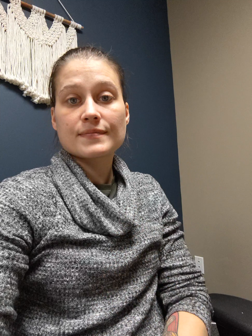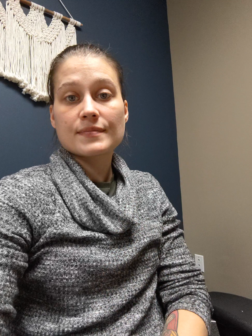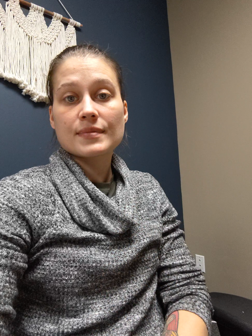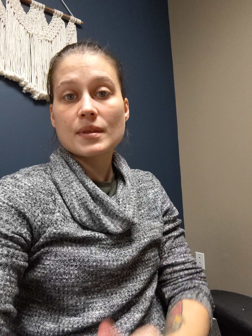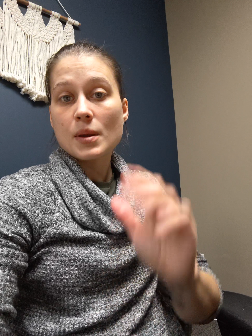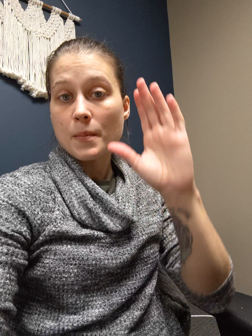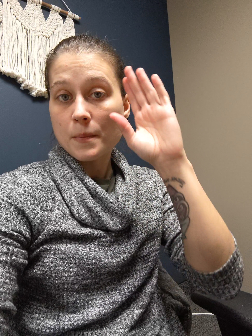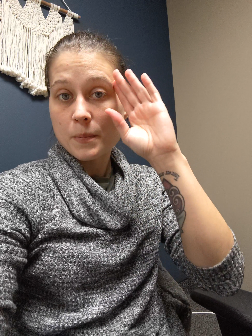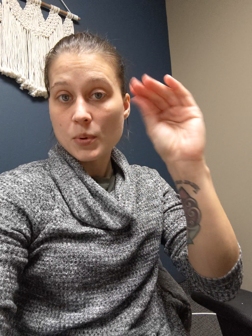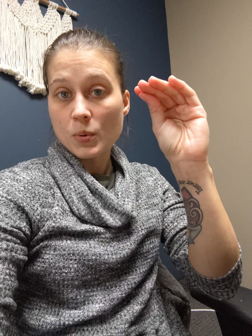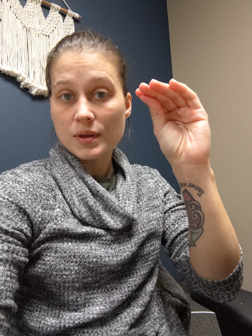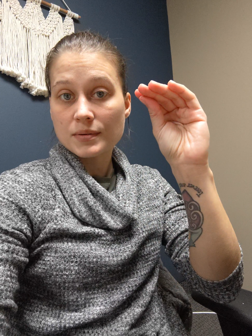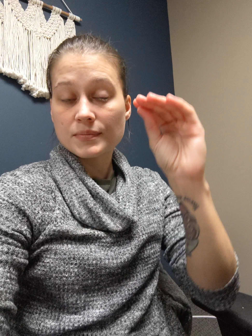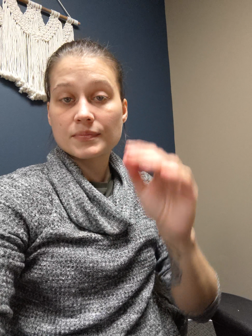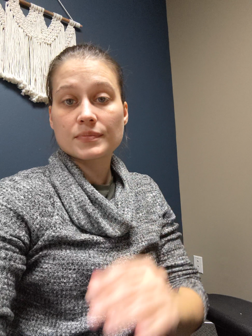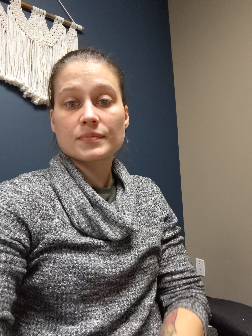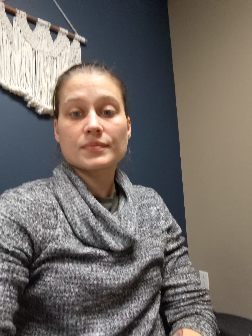boy